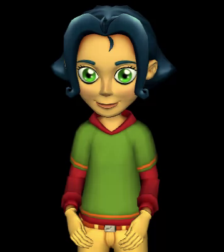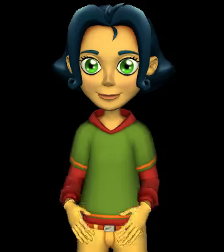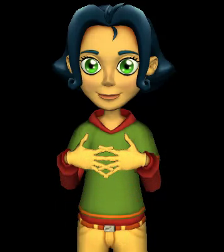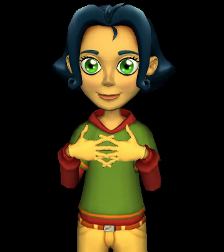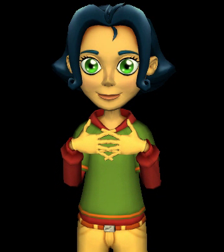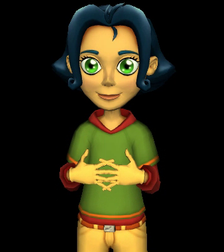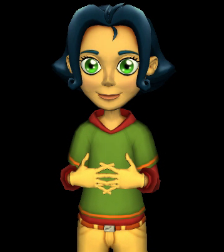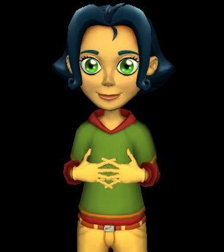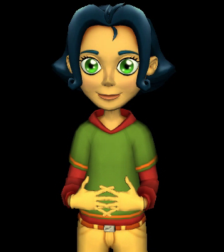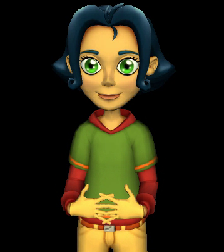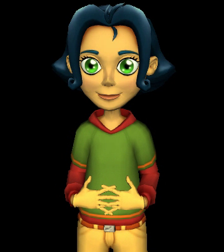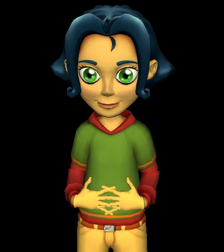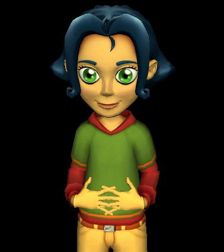جسم